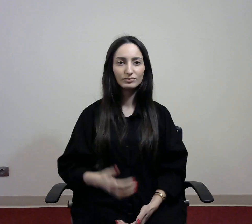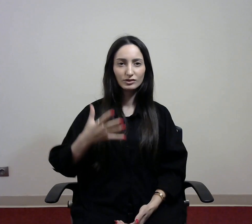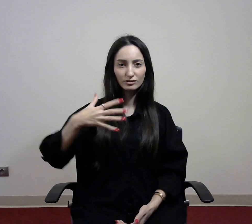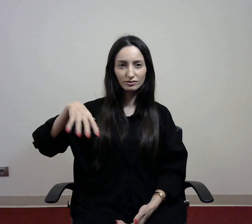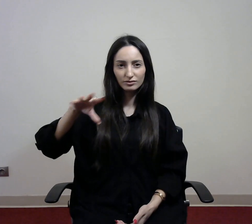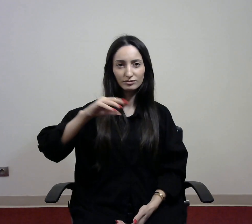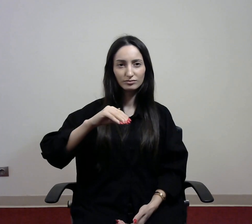hamı